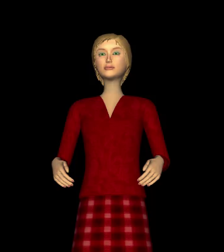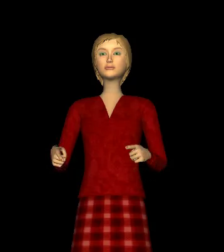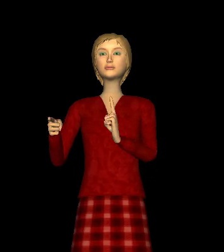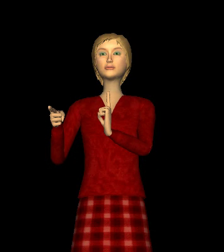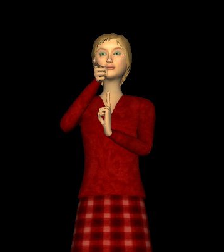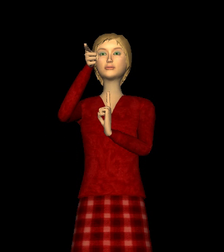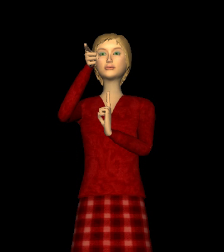أساسي